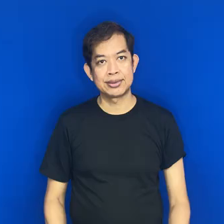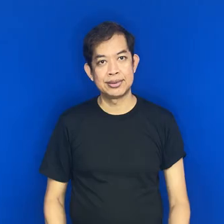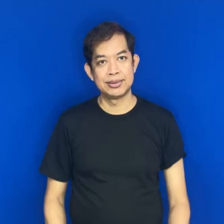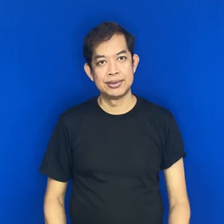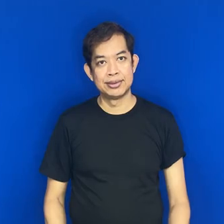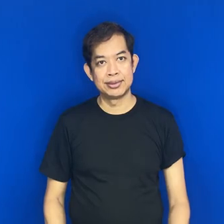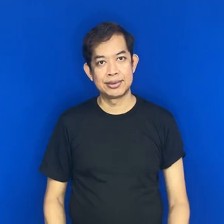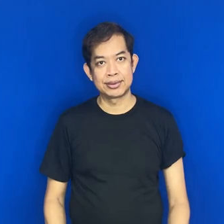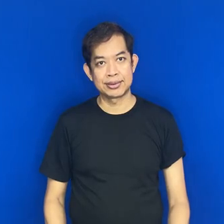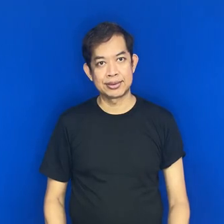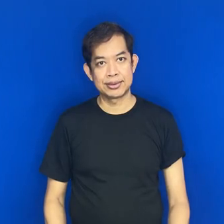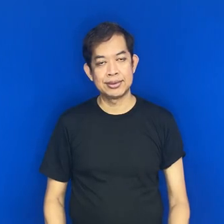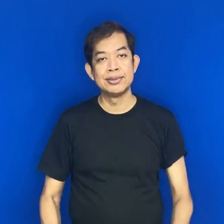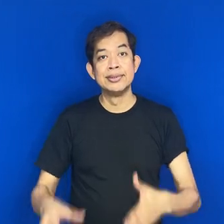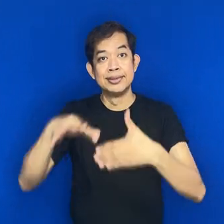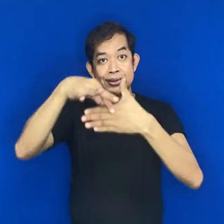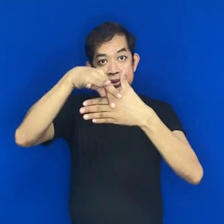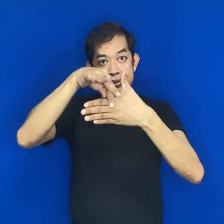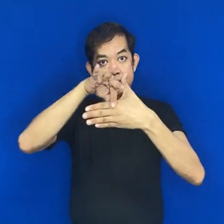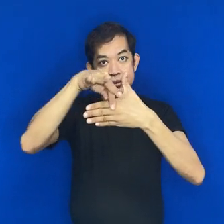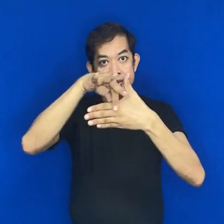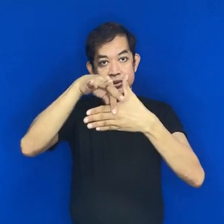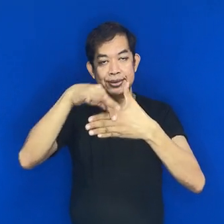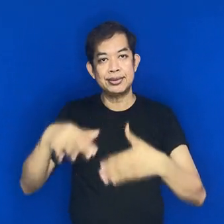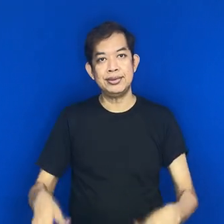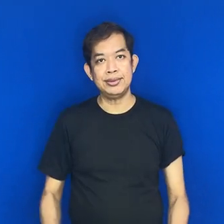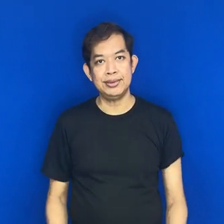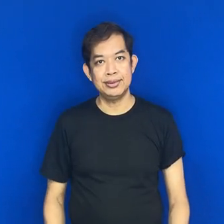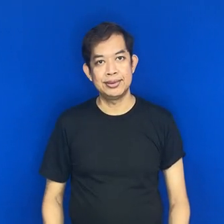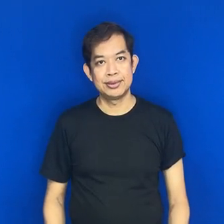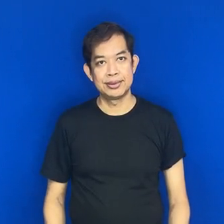meat